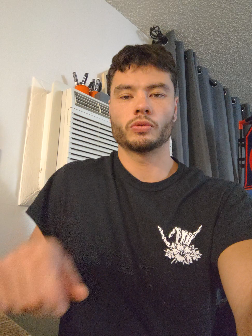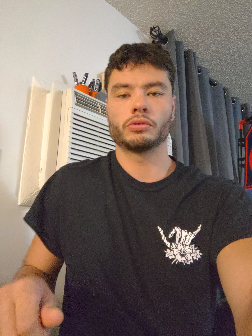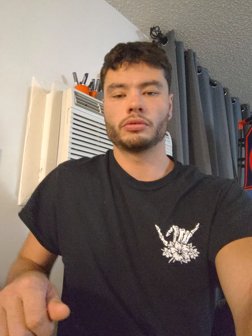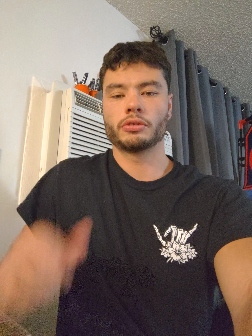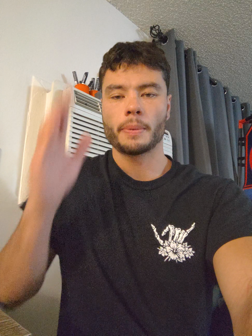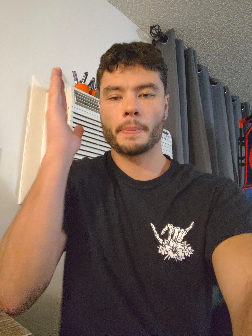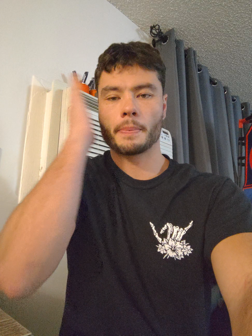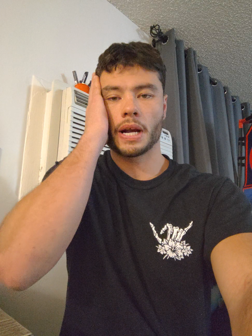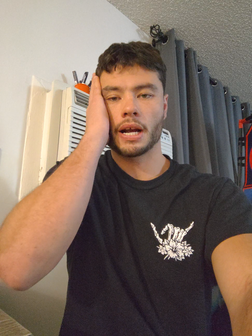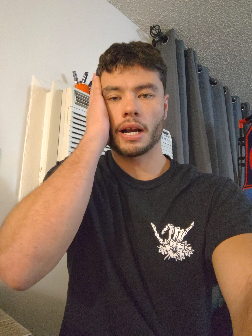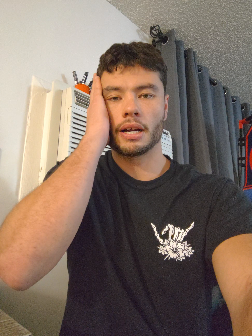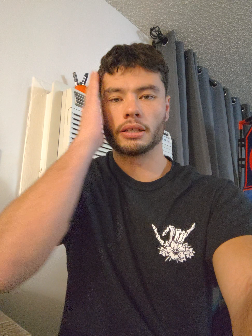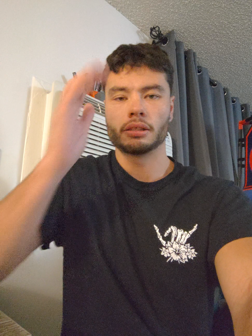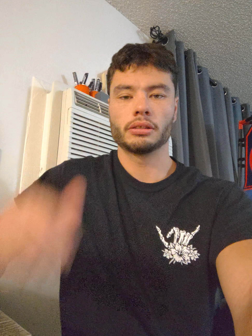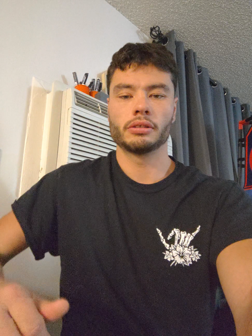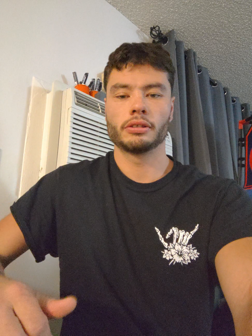bed